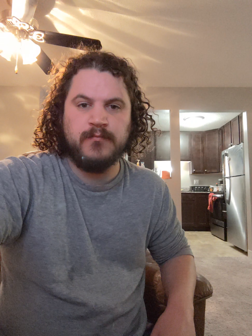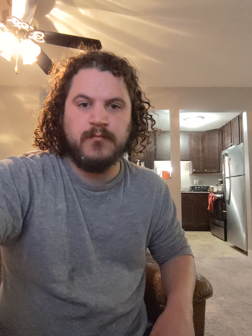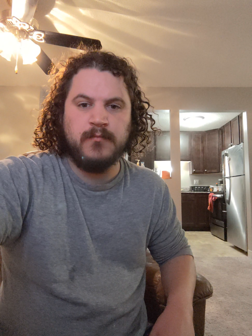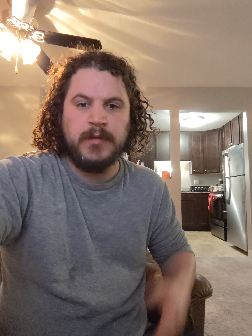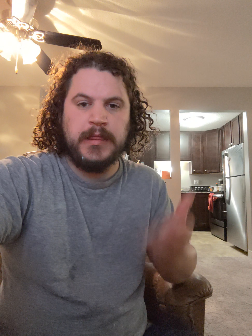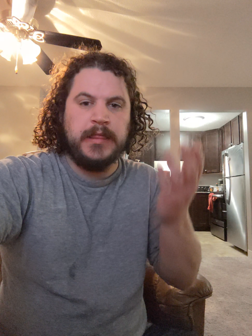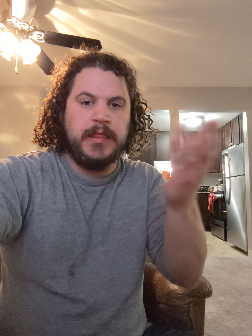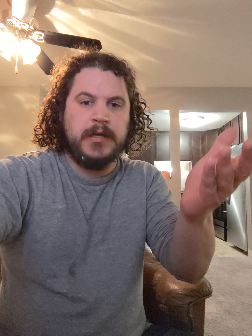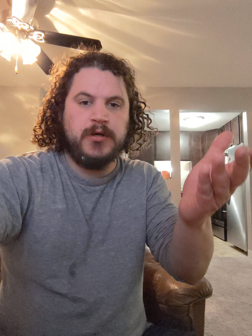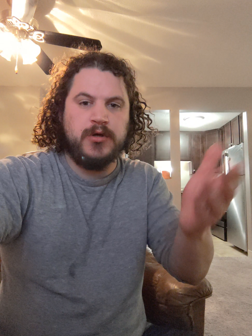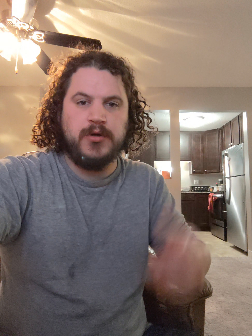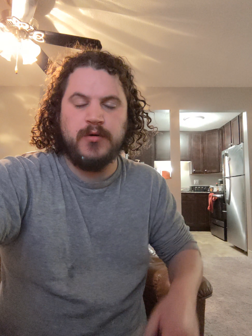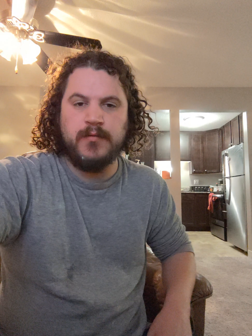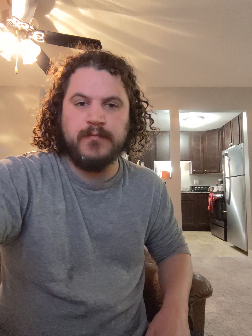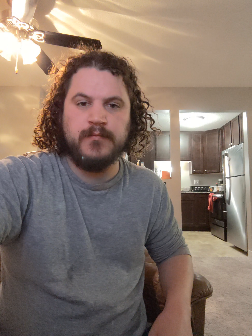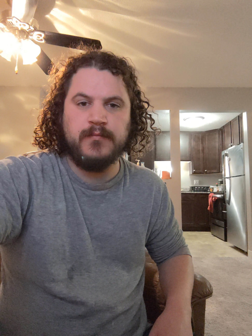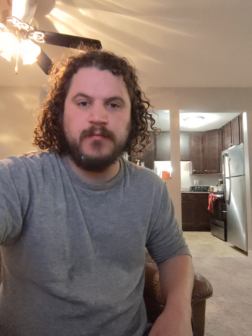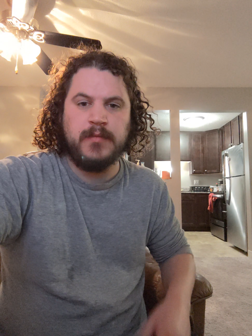there